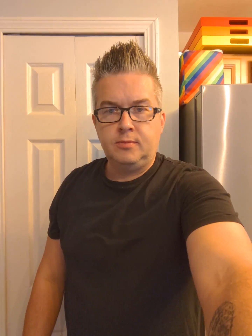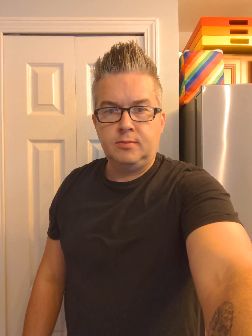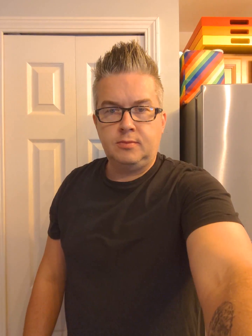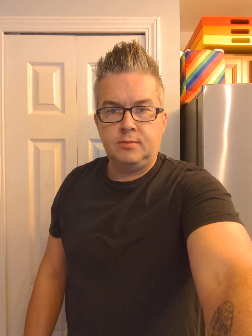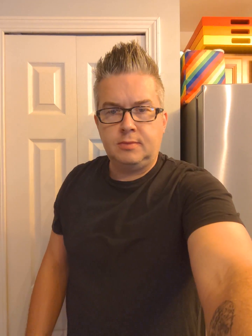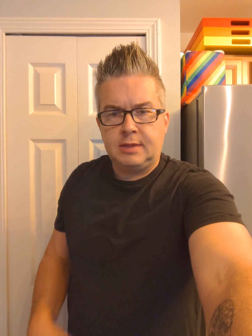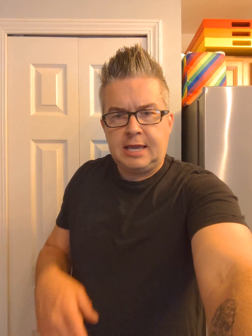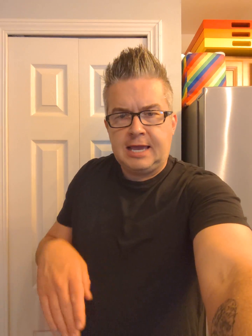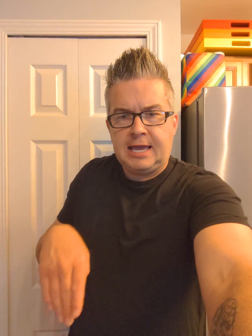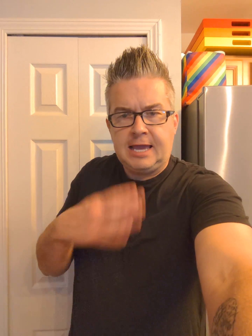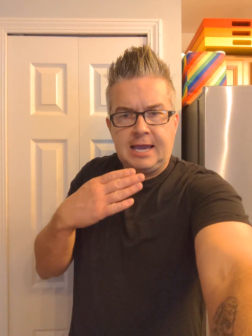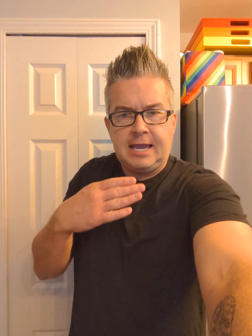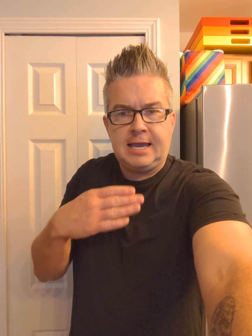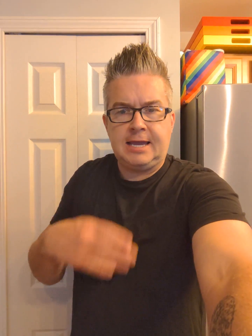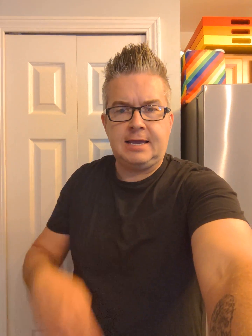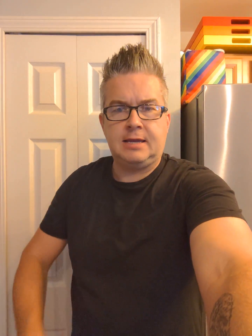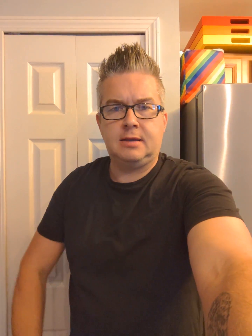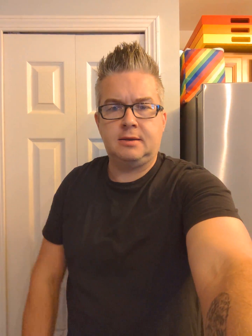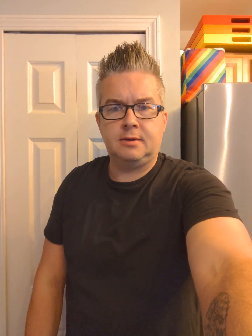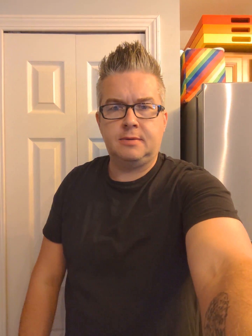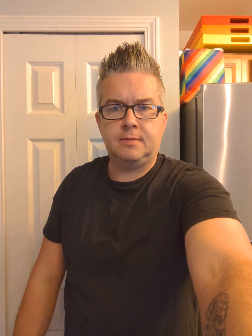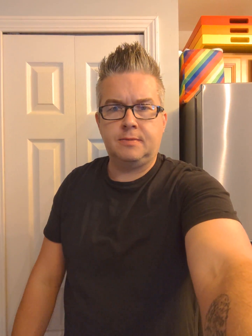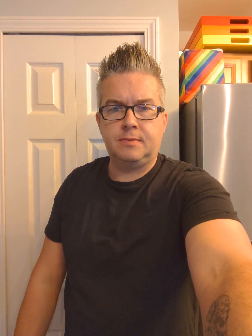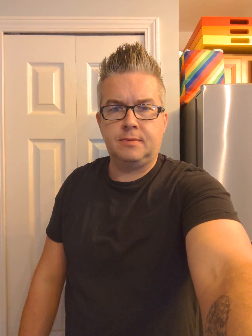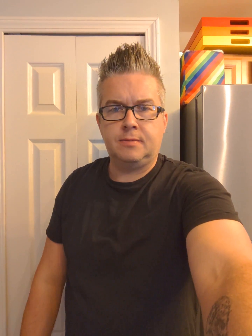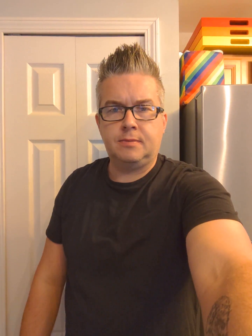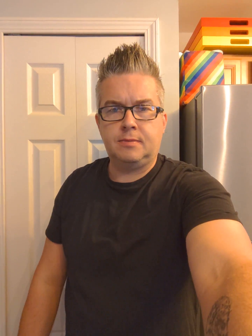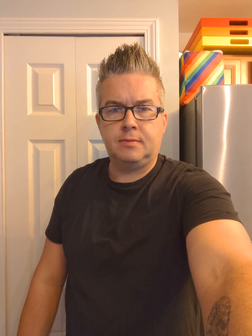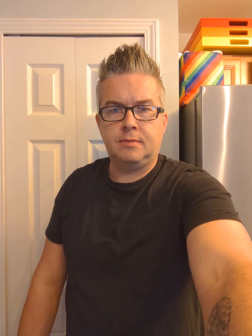kick